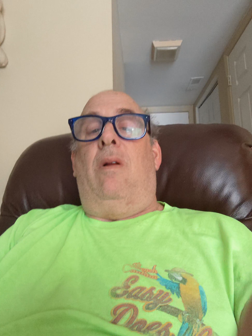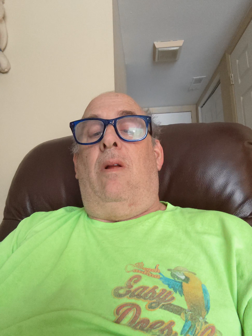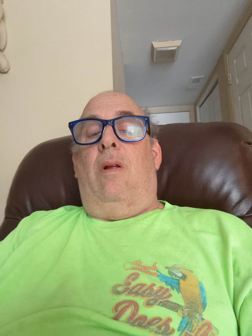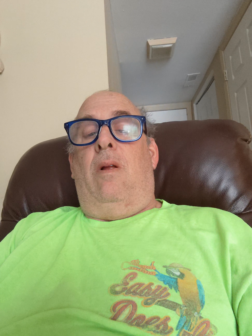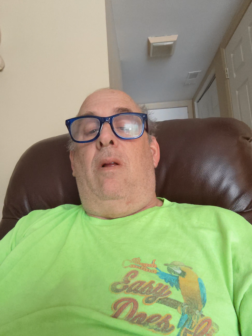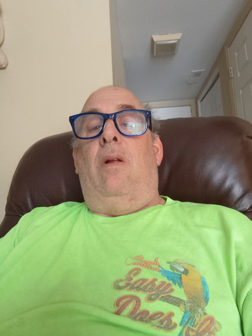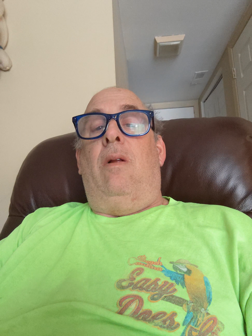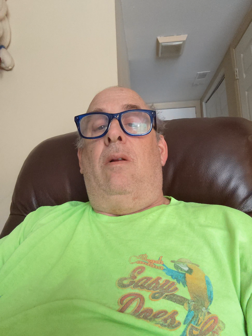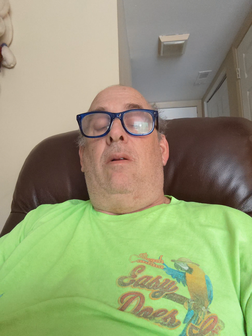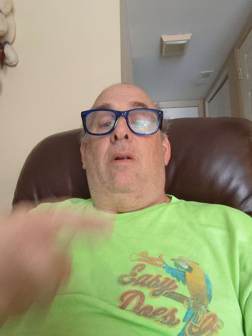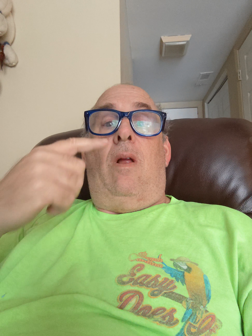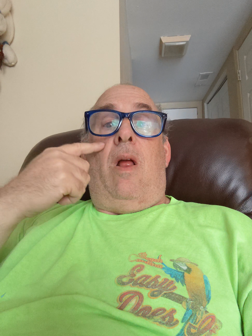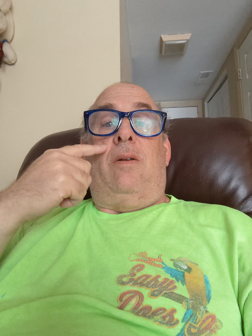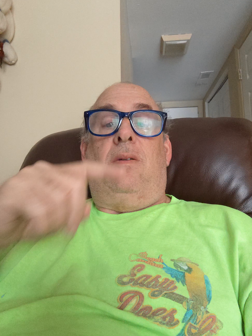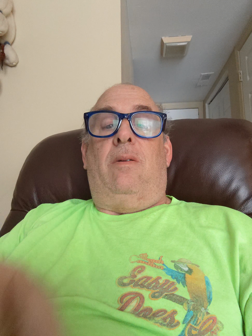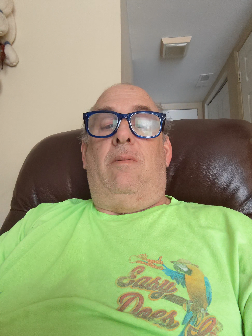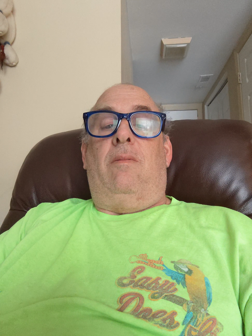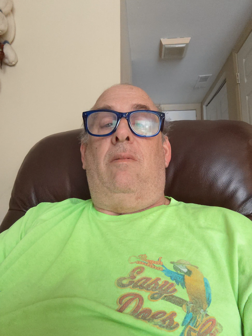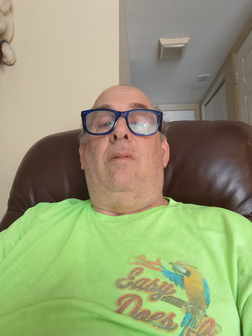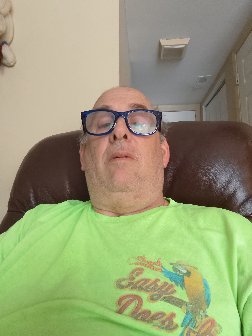eye